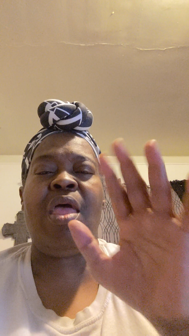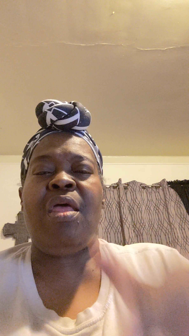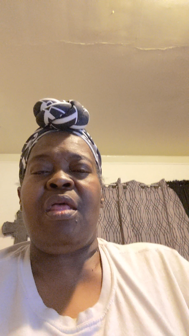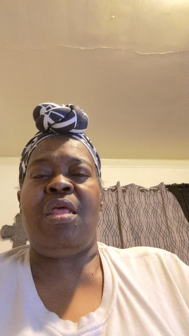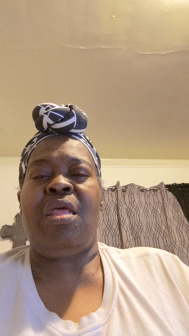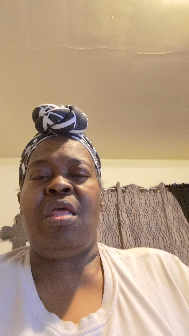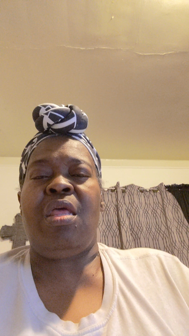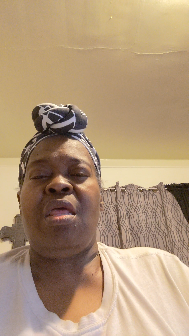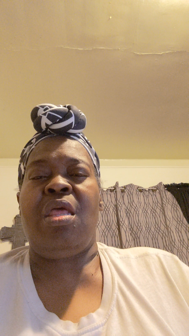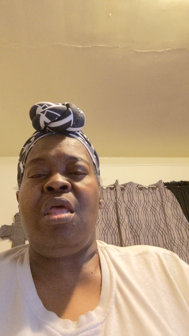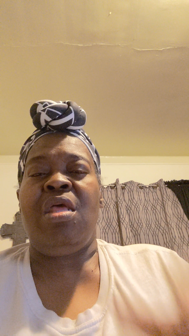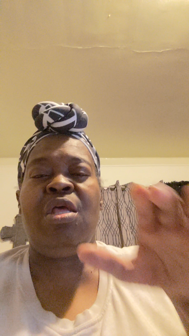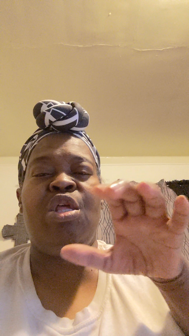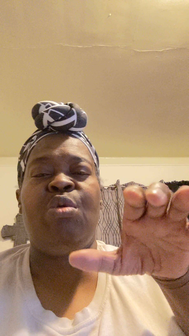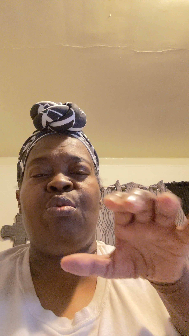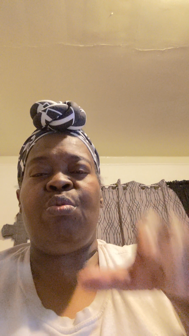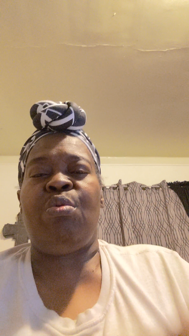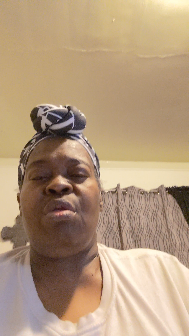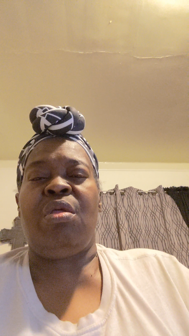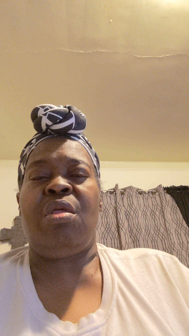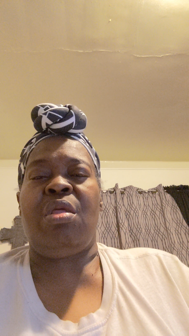does